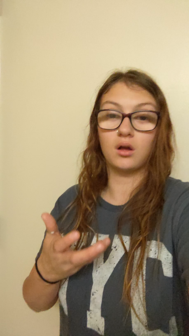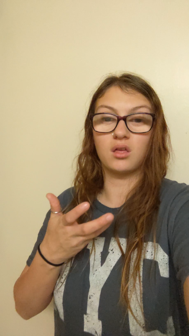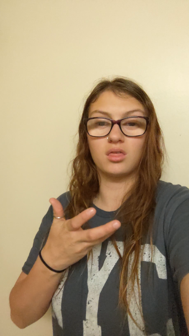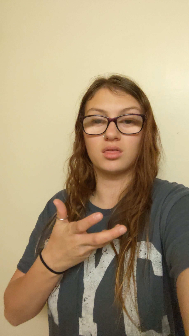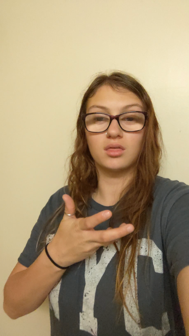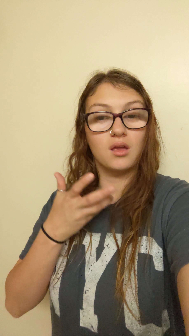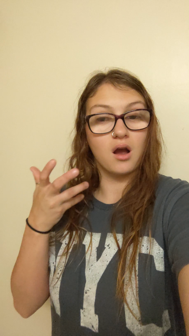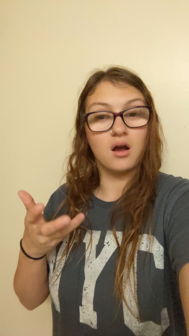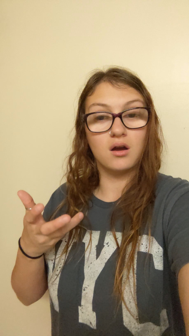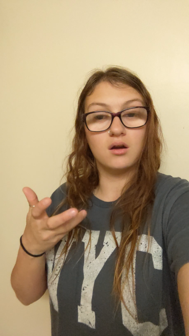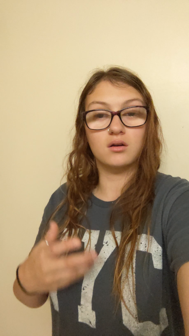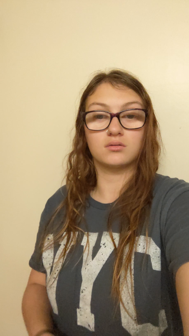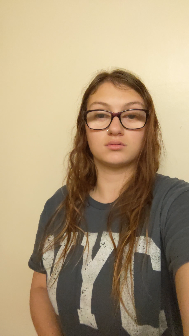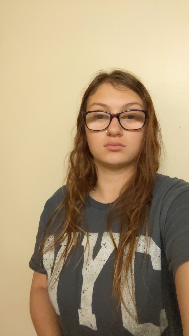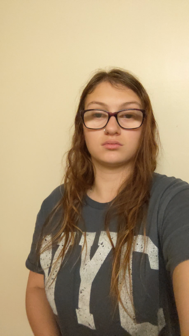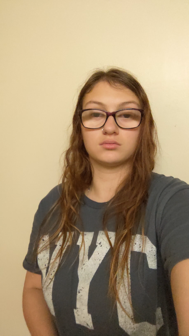a lot